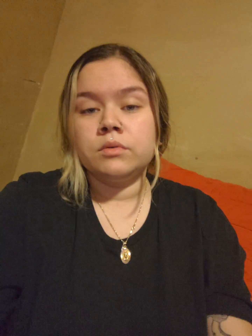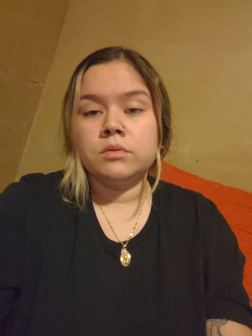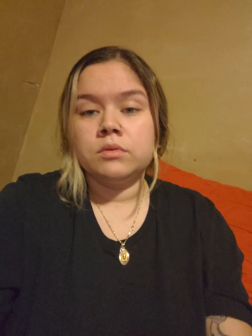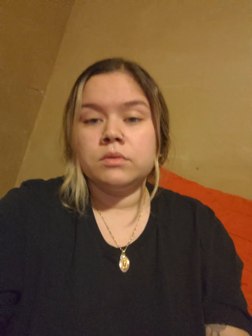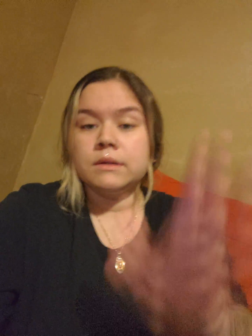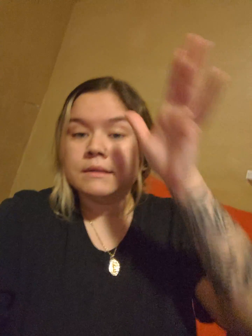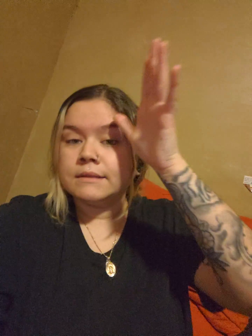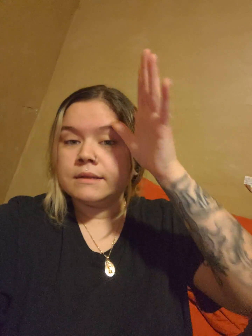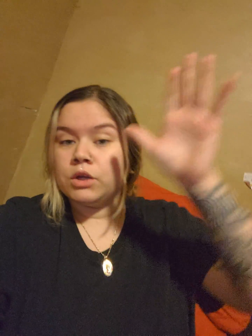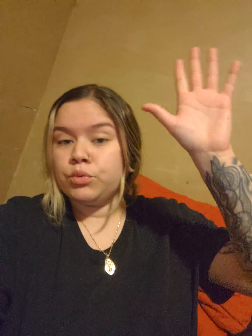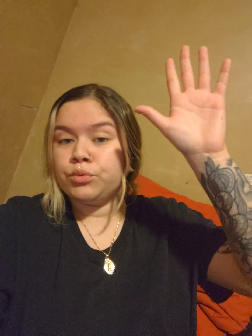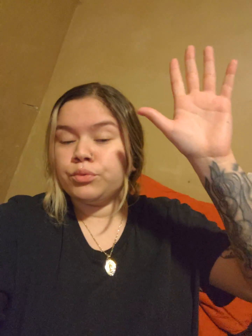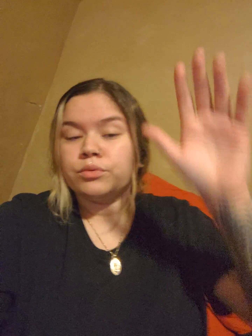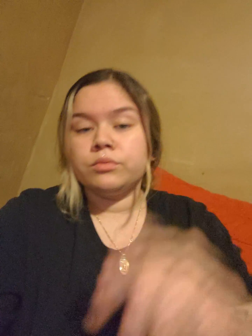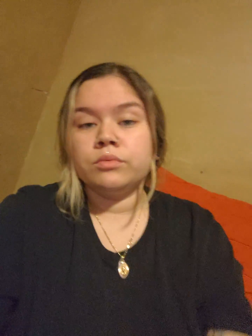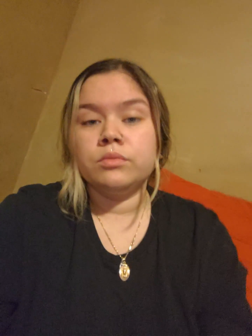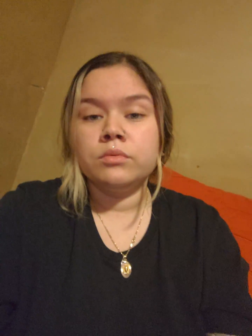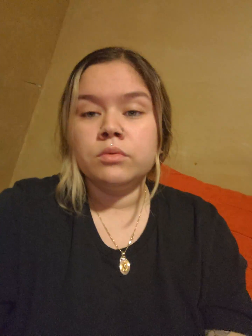deer